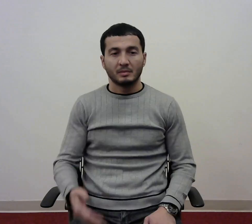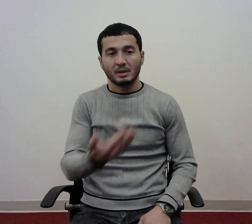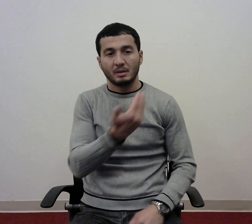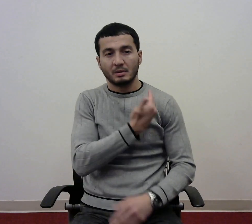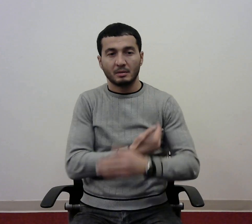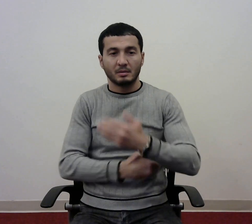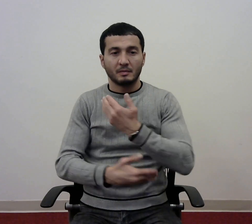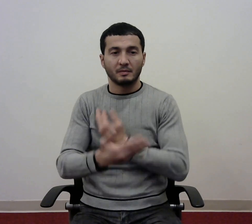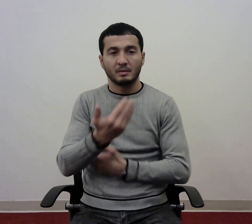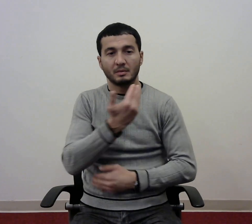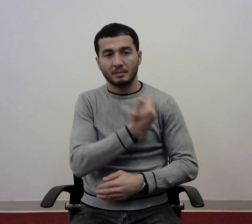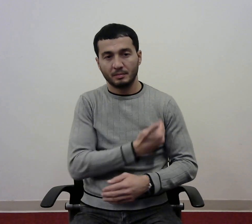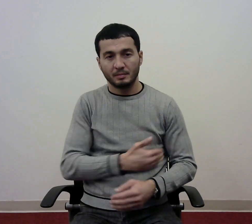əlil